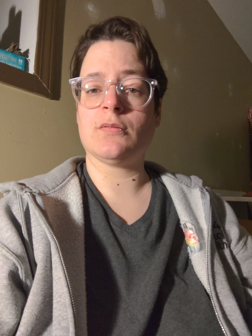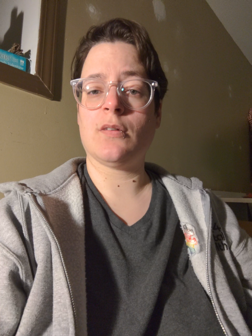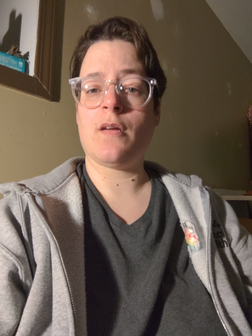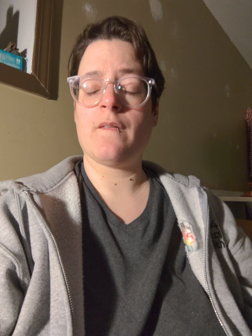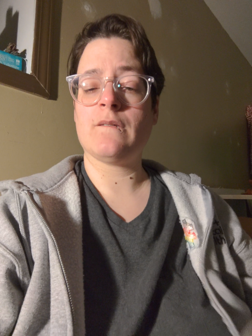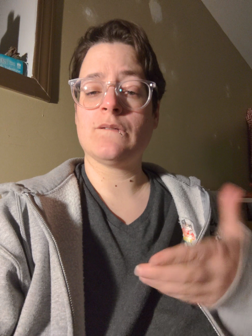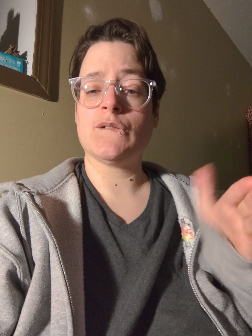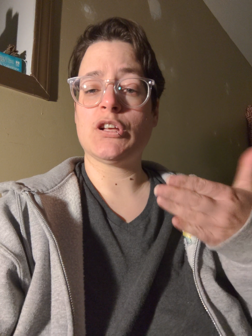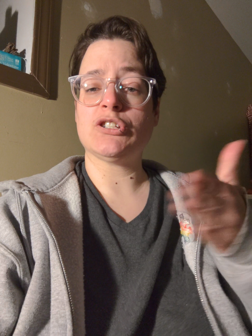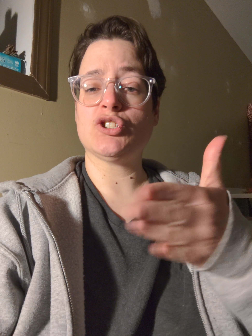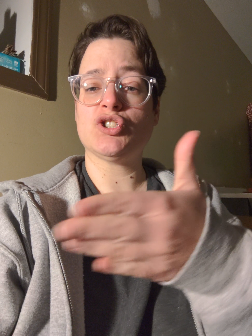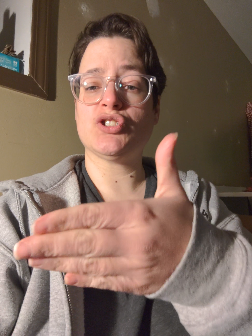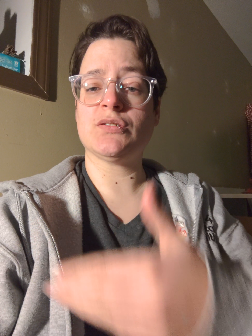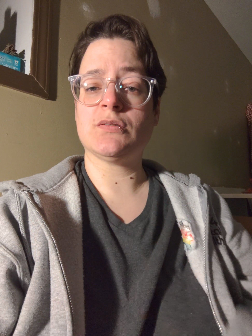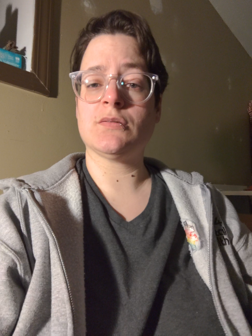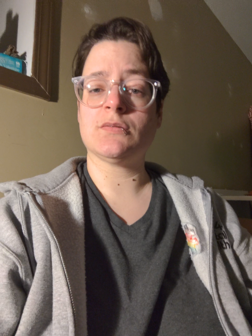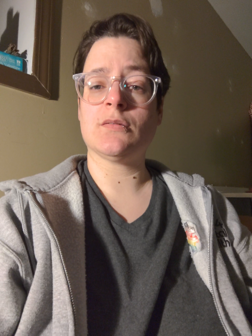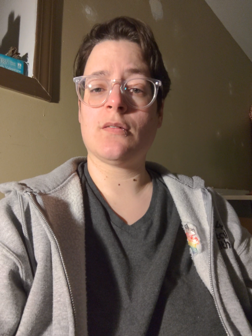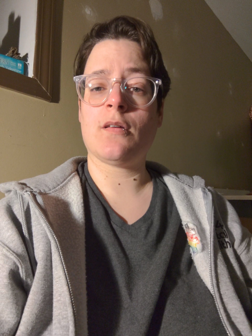fish